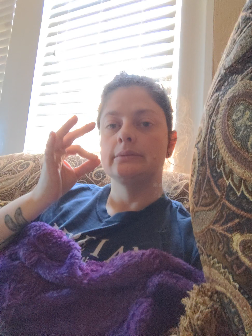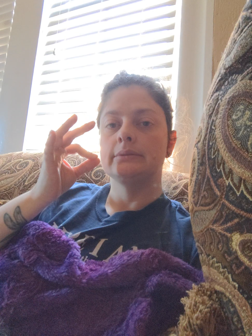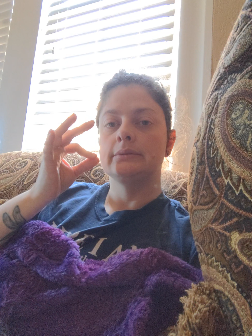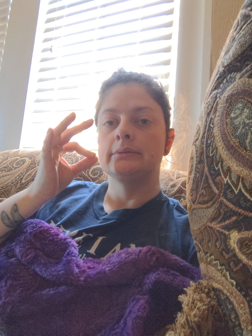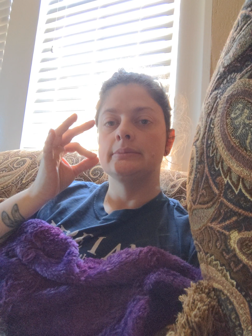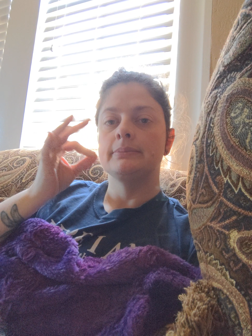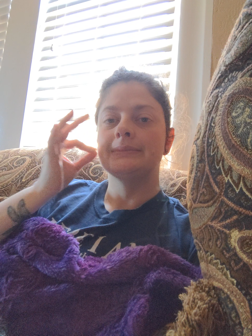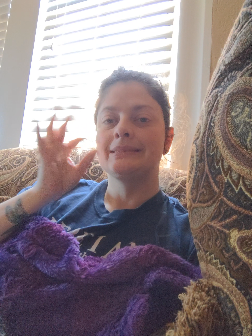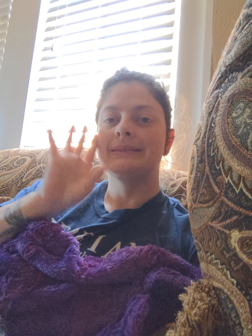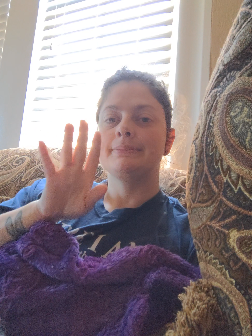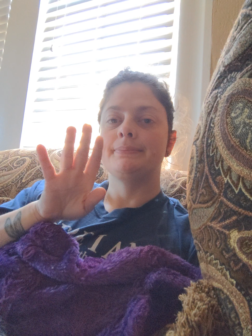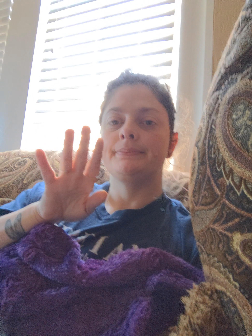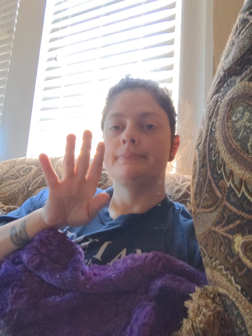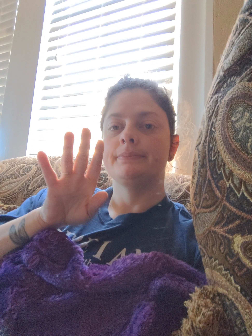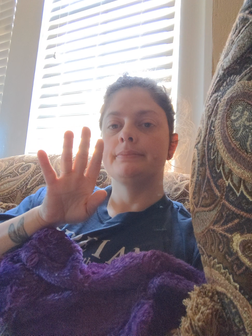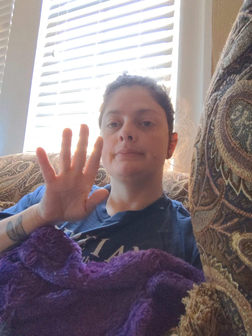bee